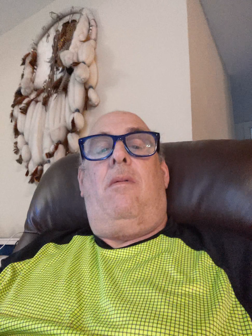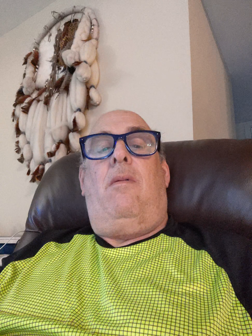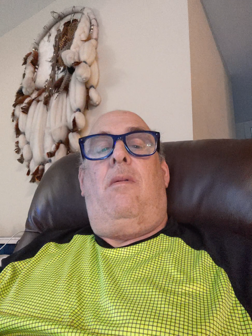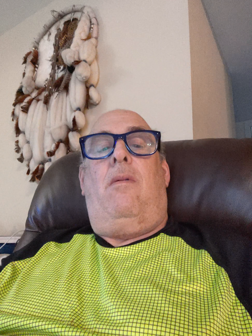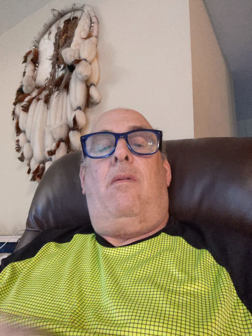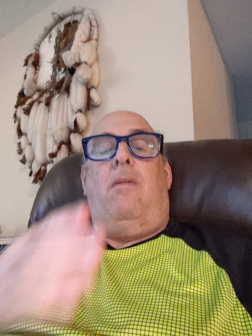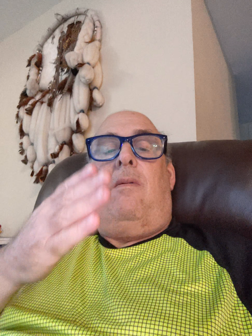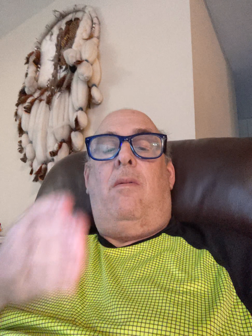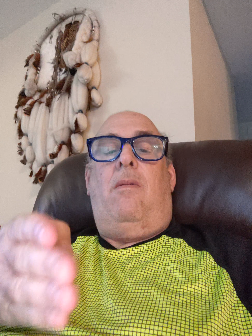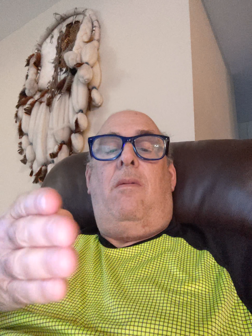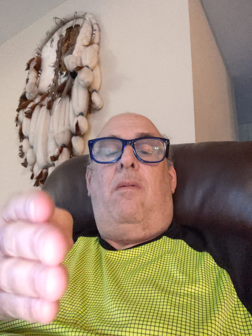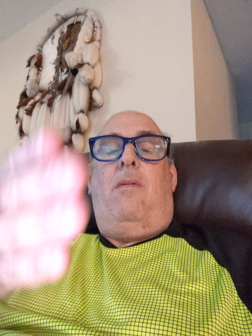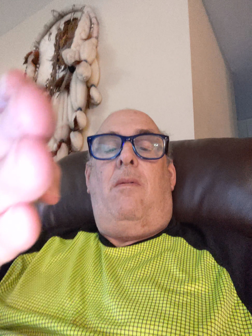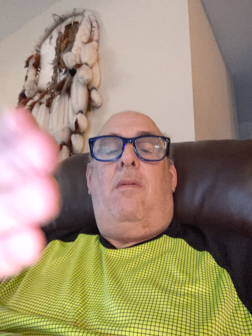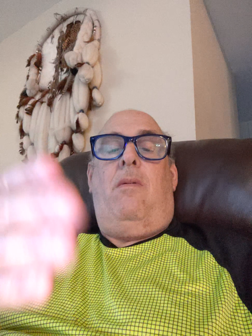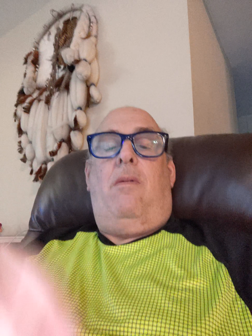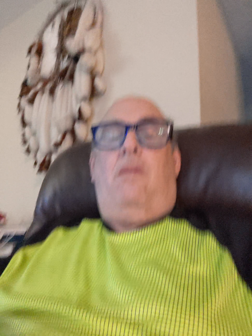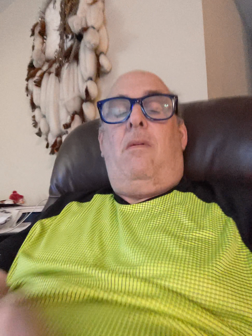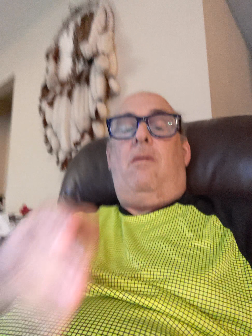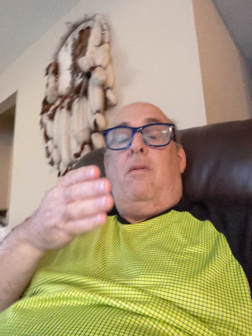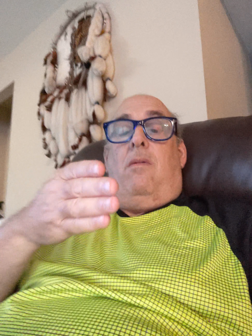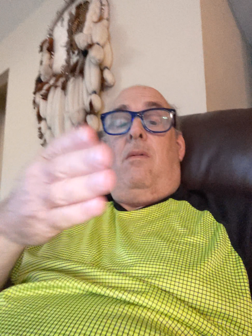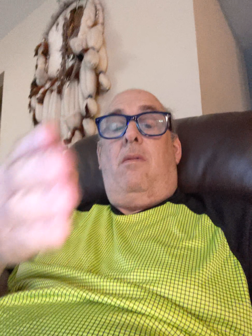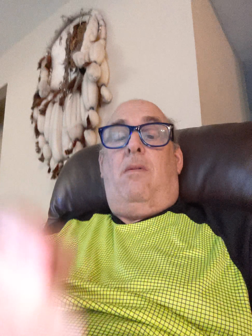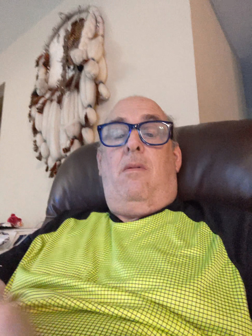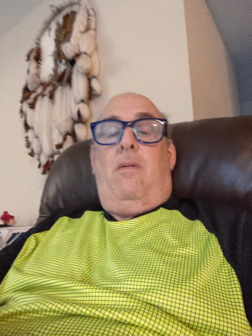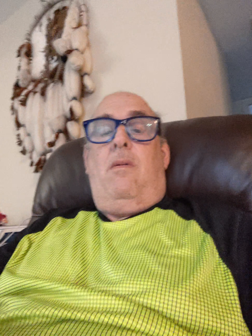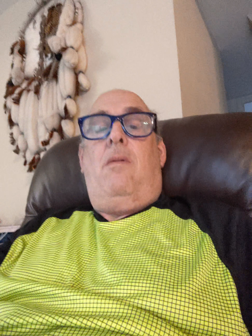boat